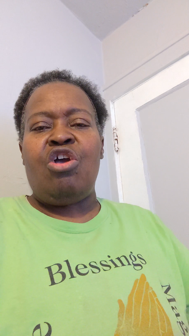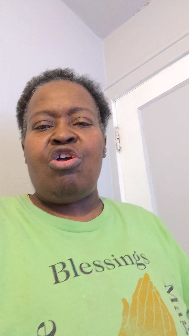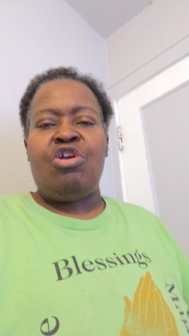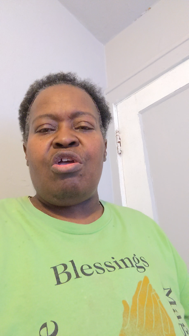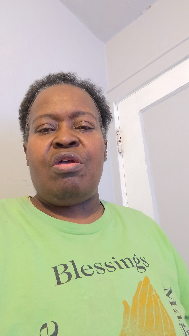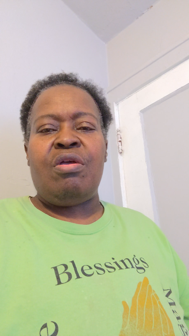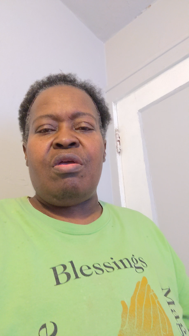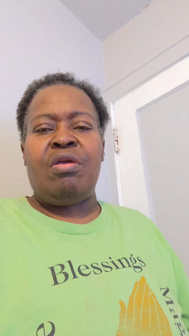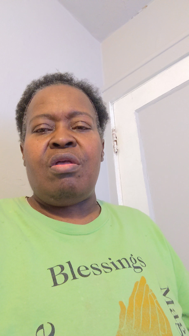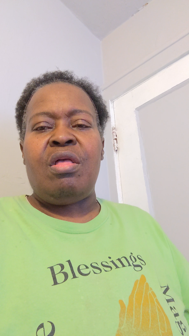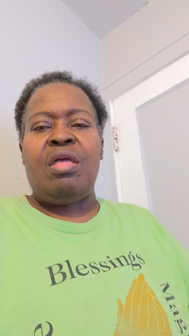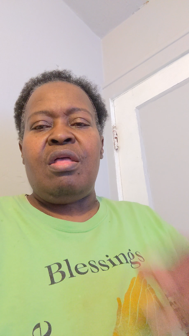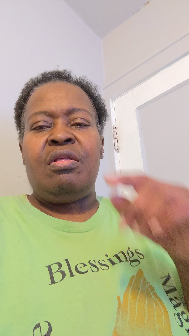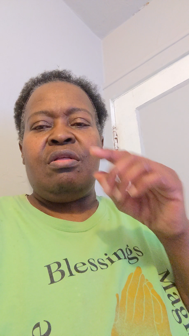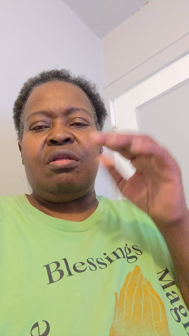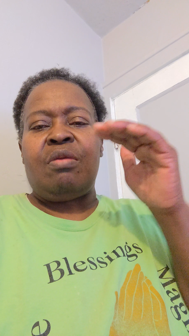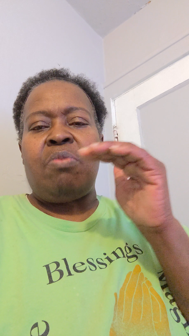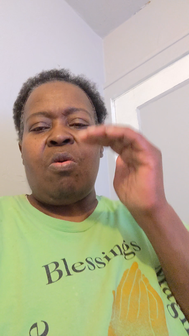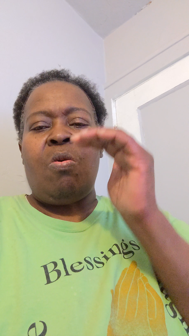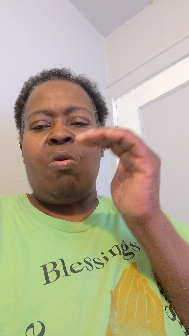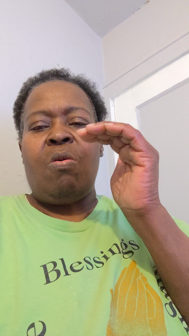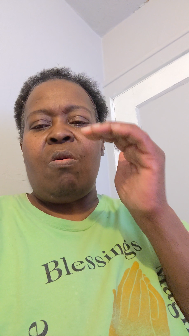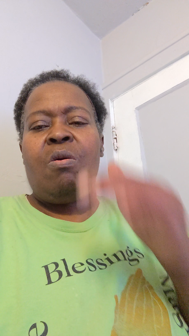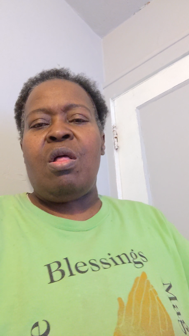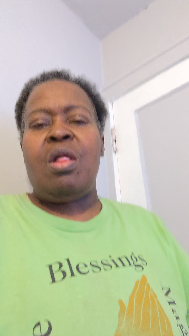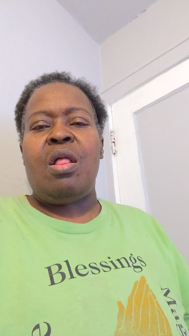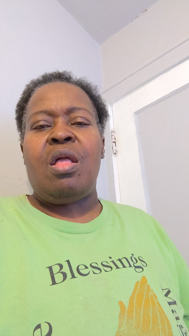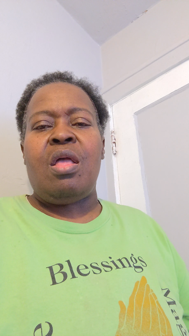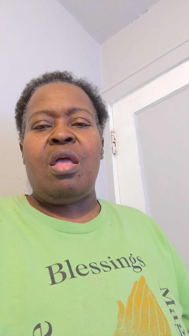little